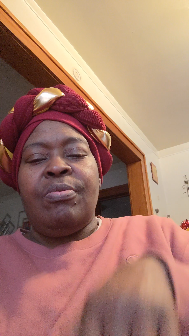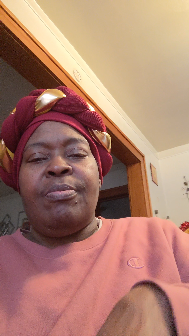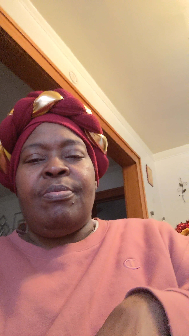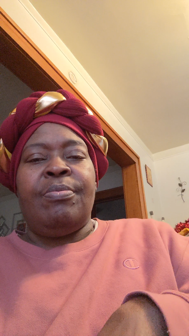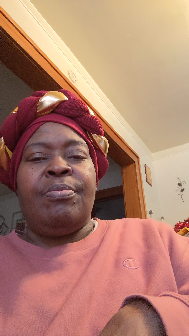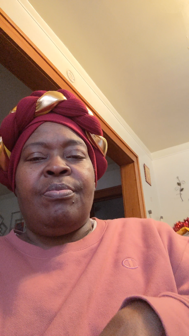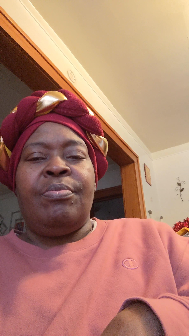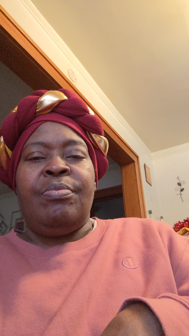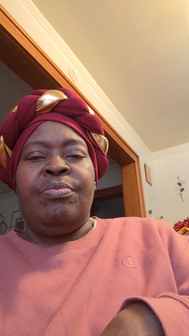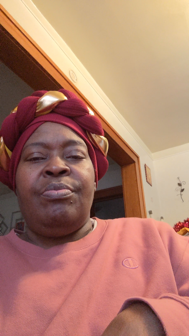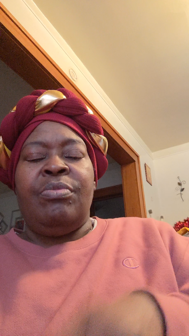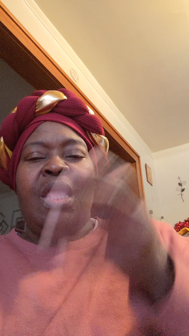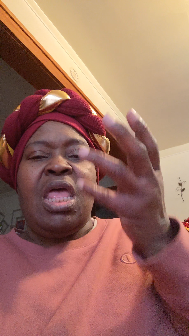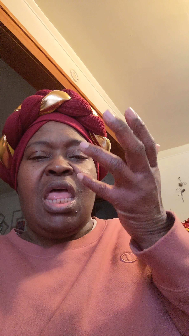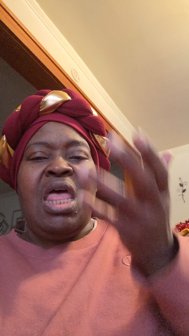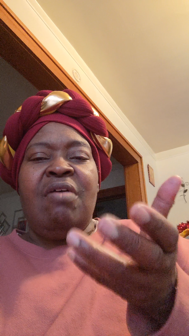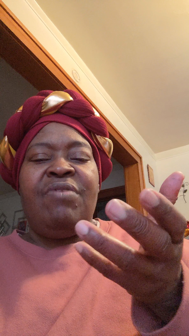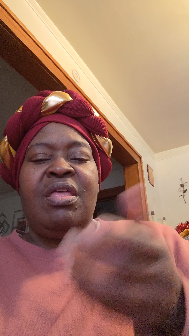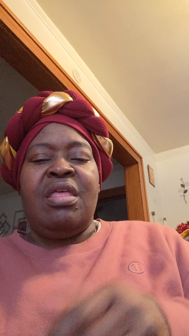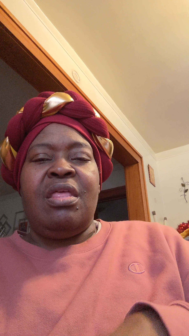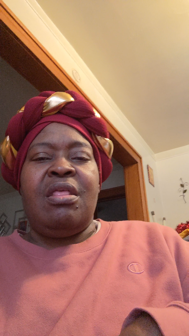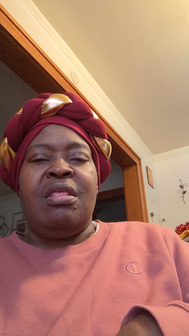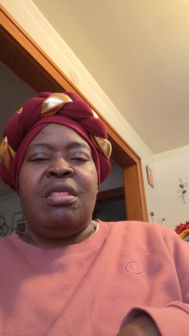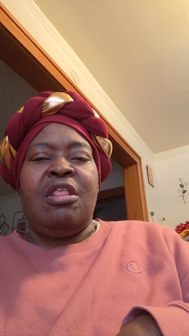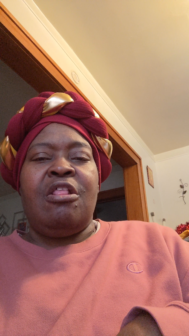heavy